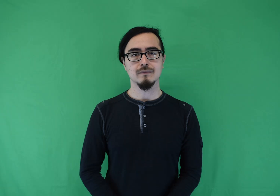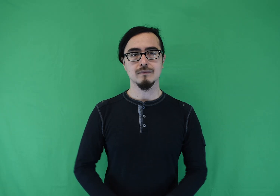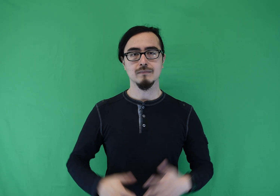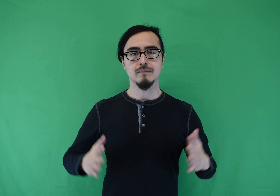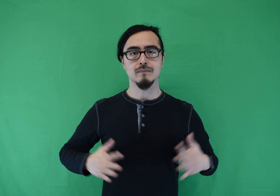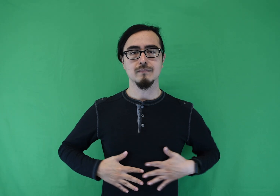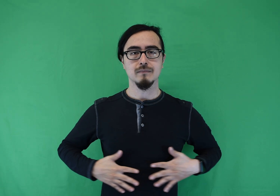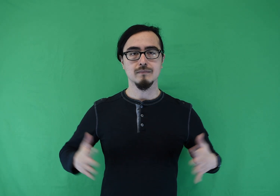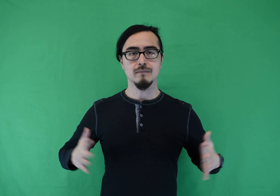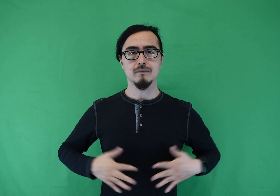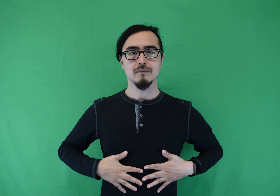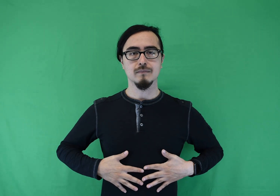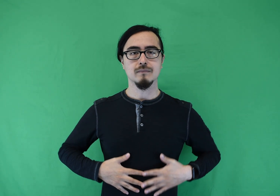estómago